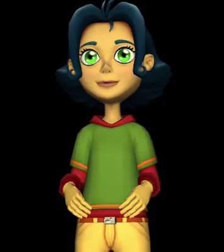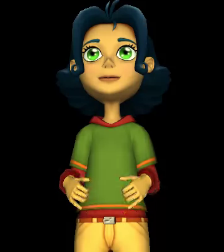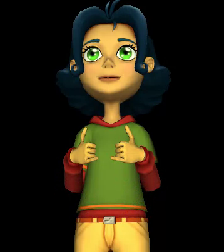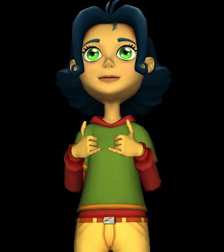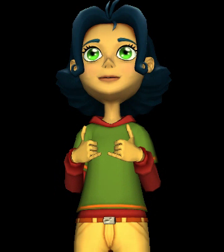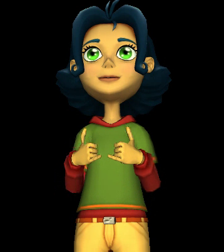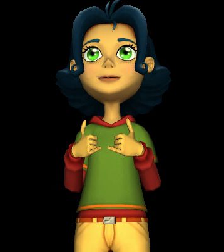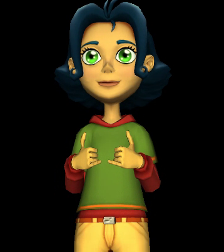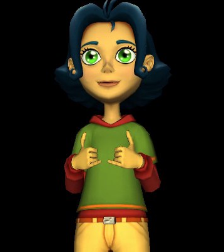هنا